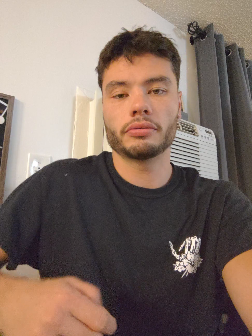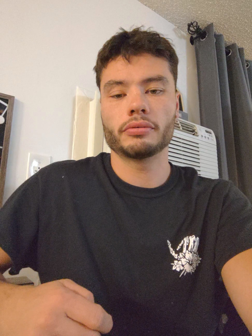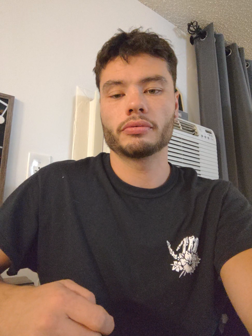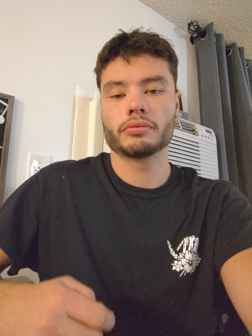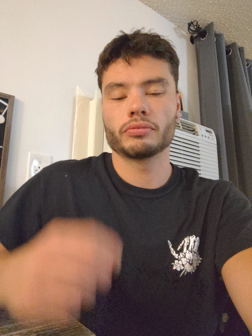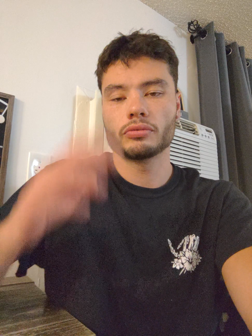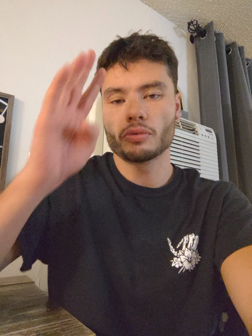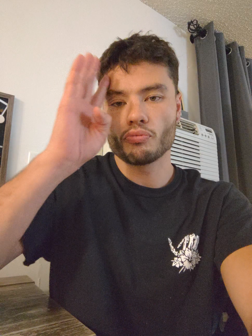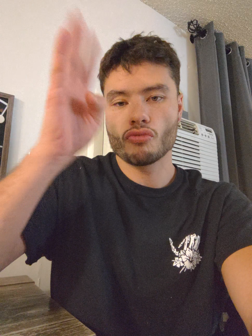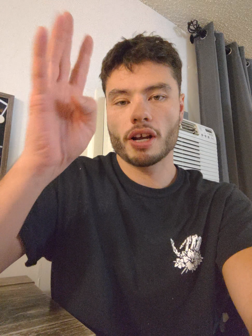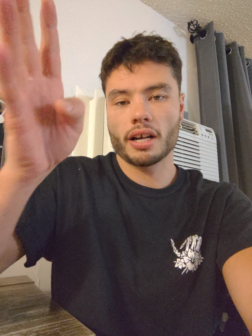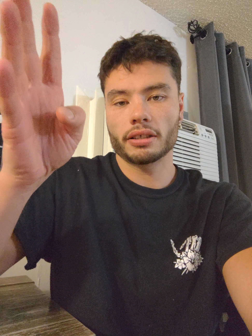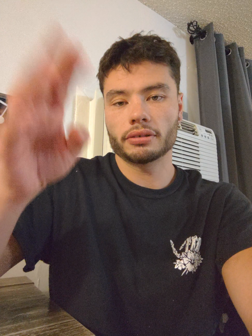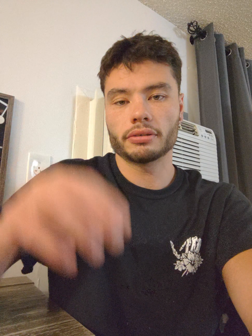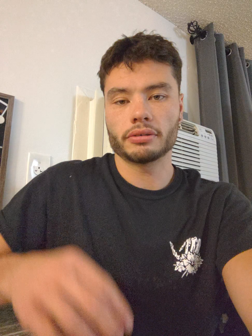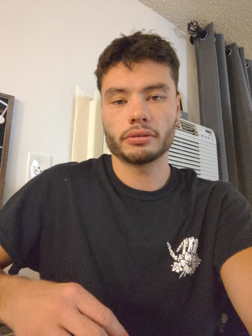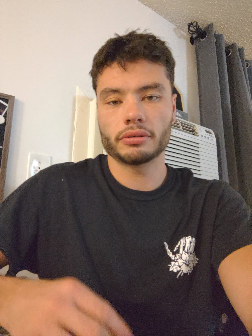pretend